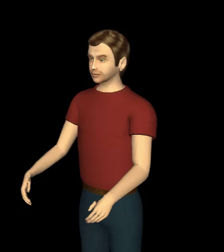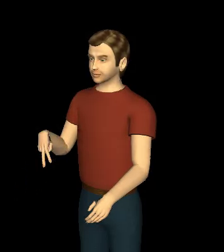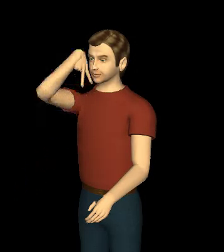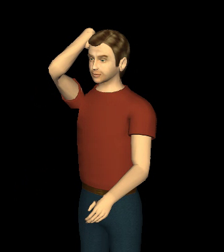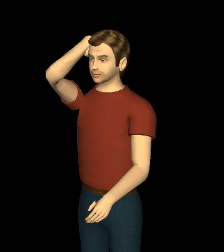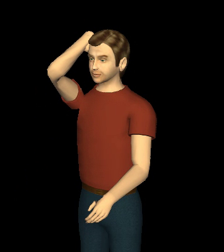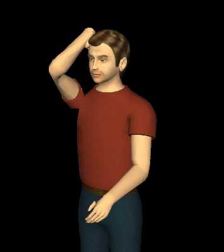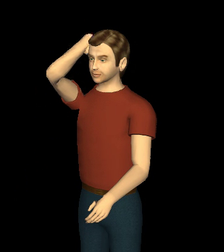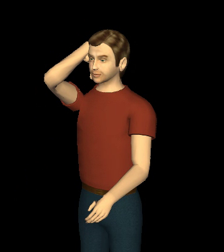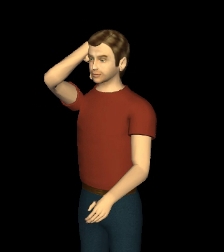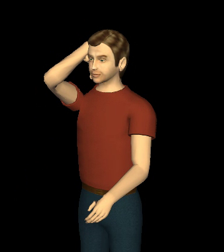كرز